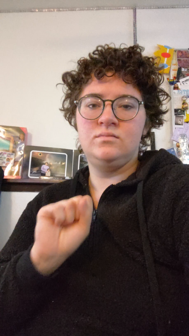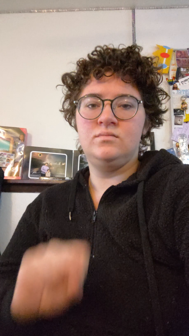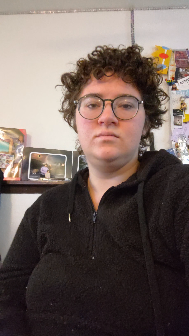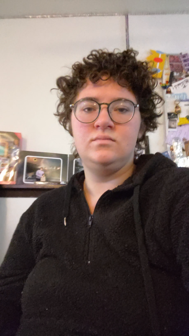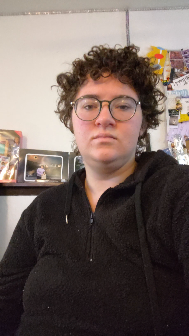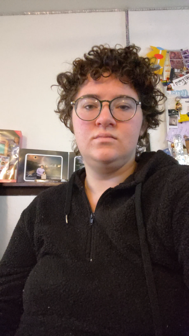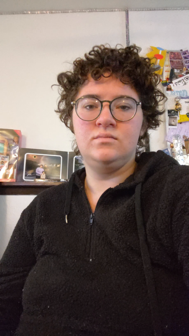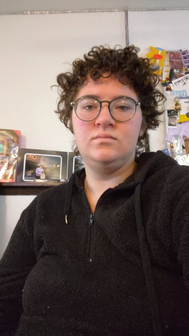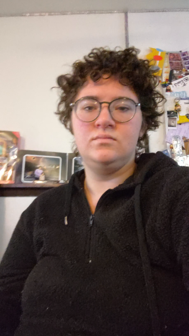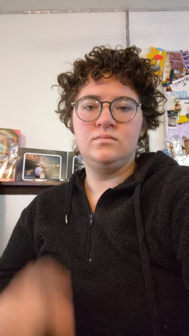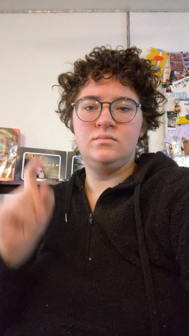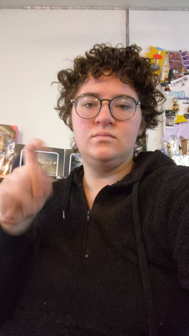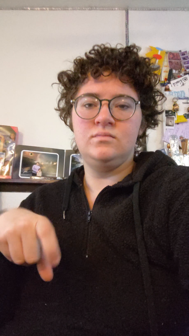must